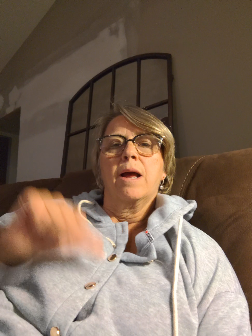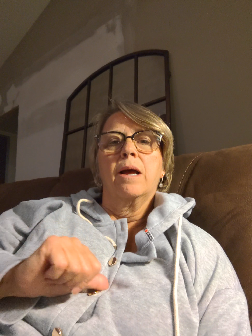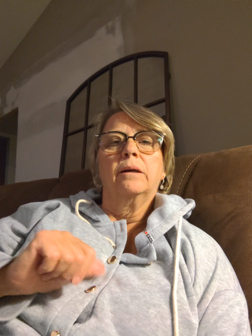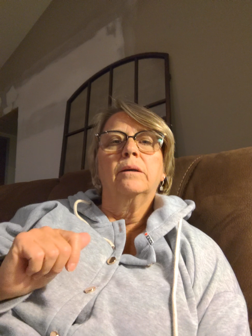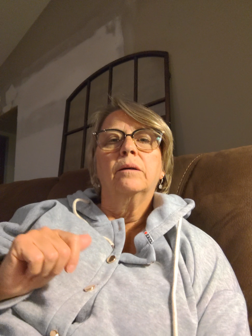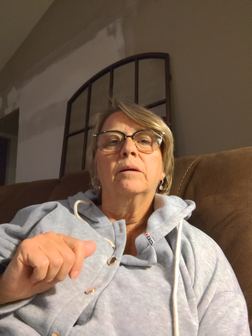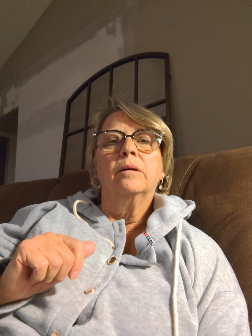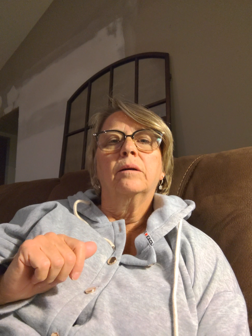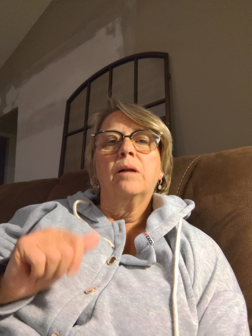jacket